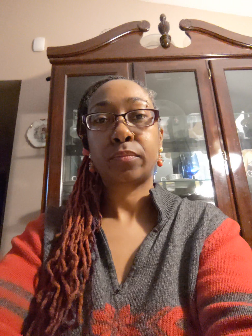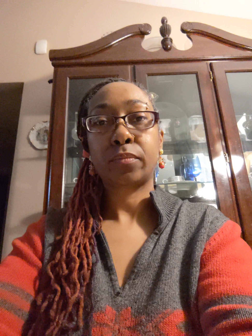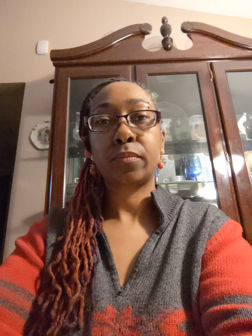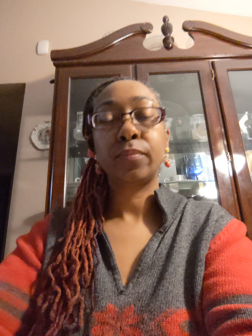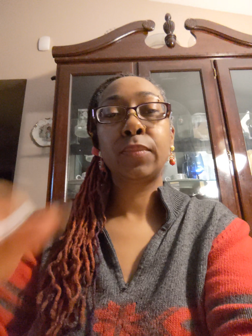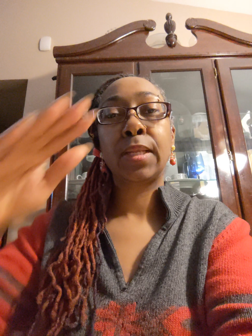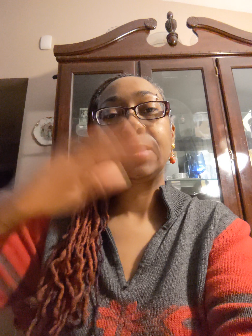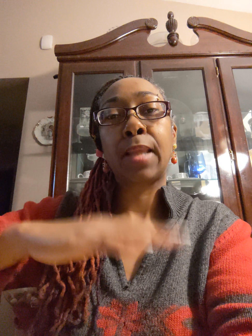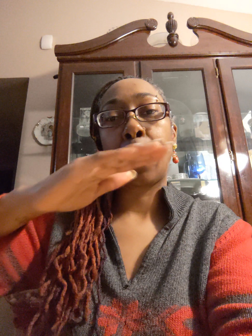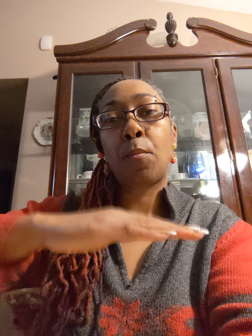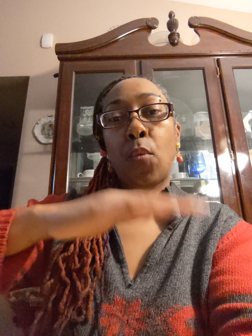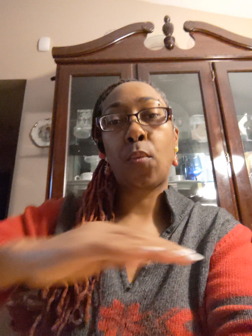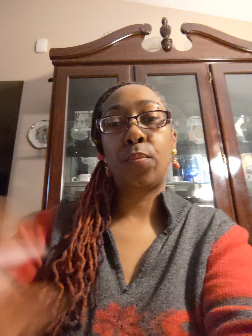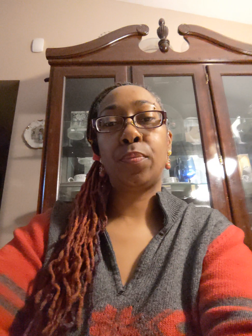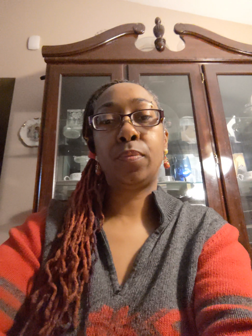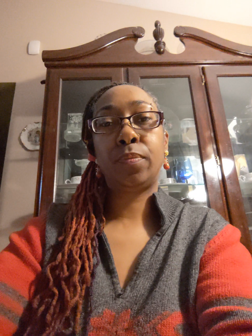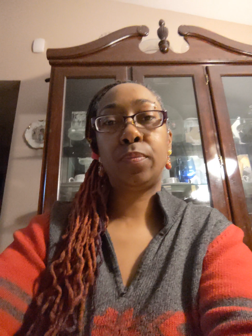table